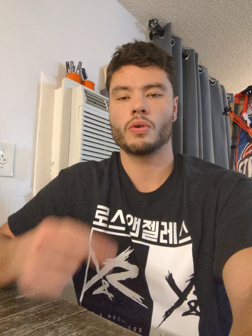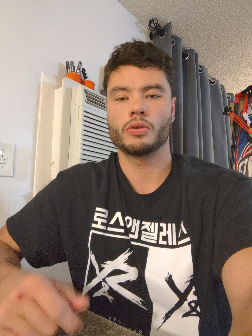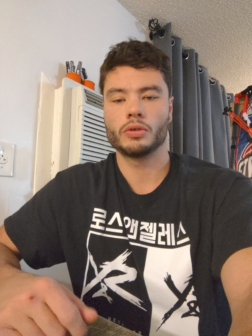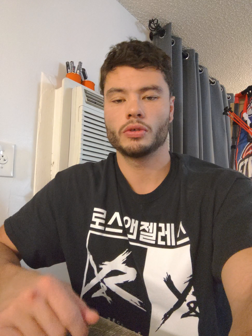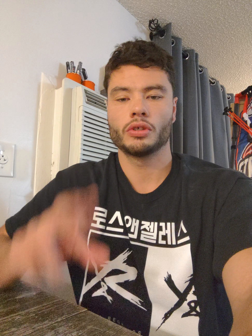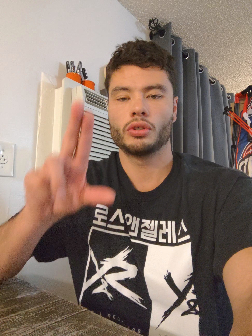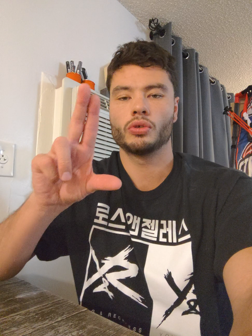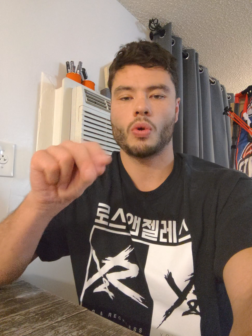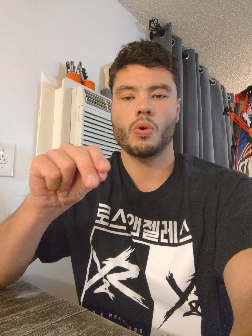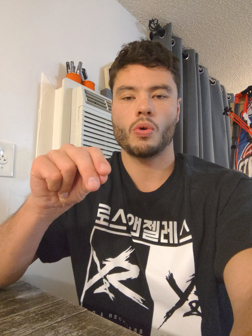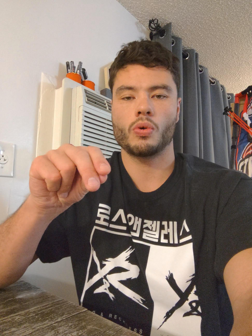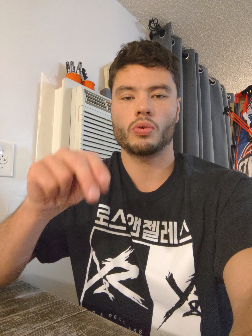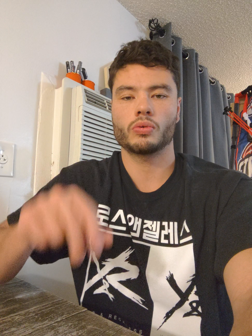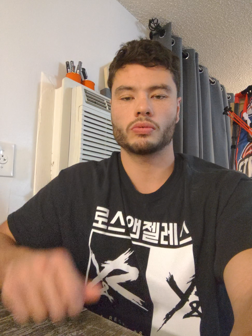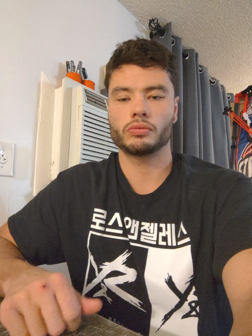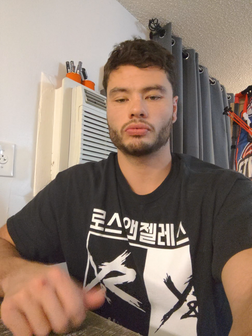no